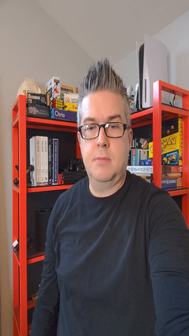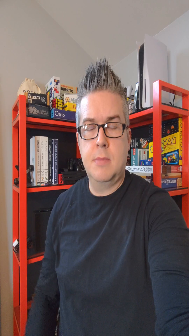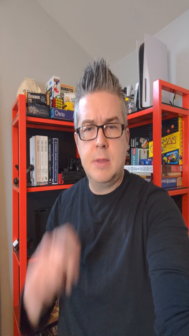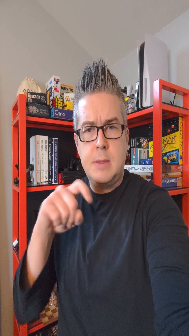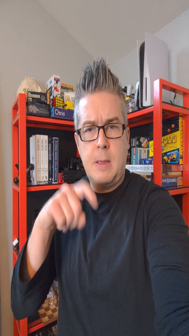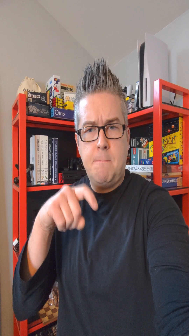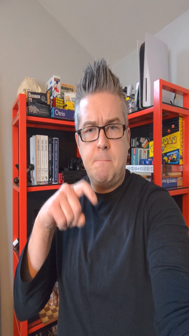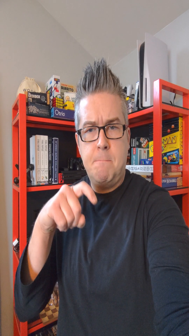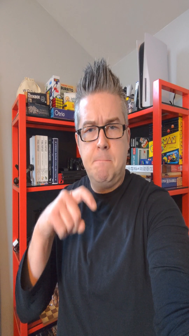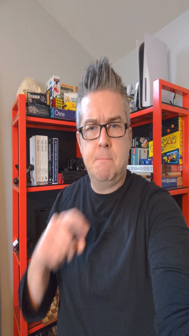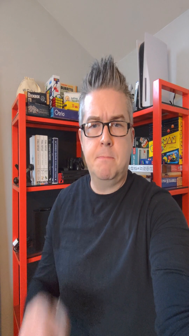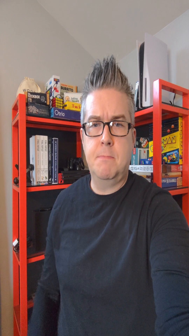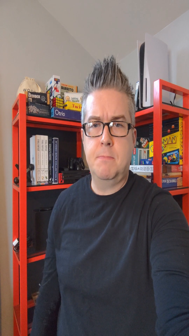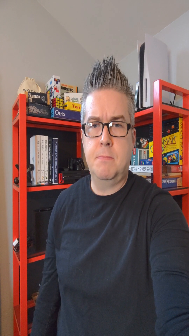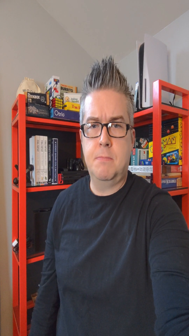time